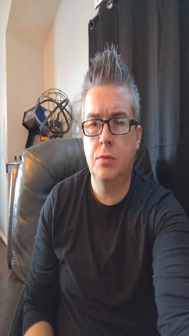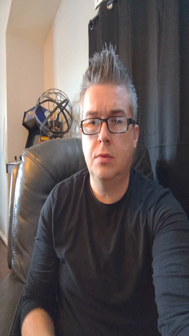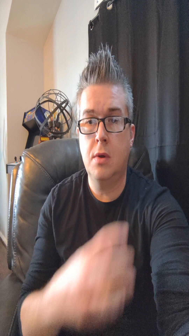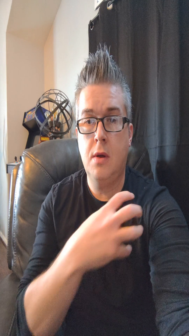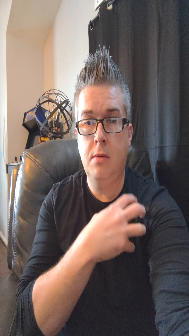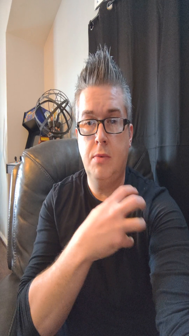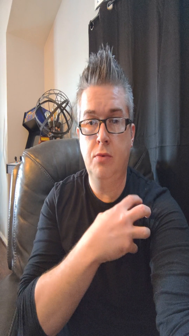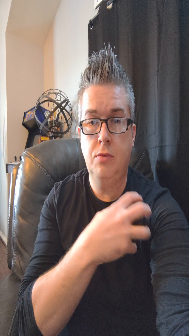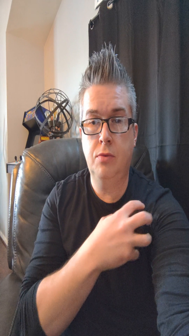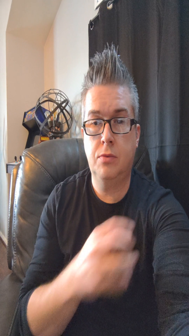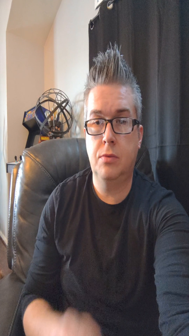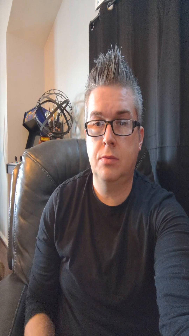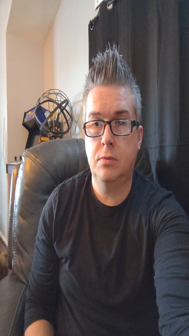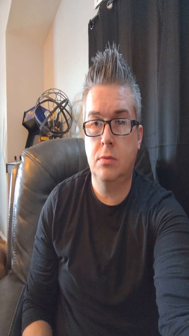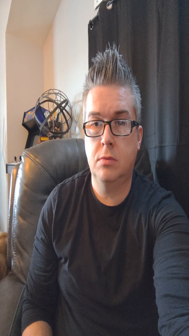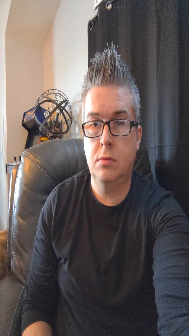police